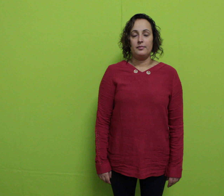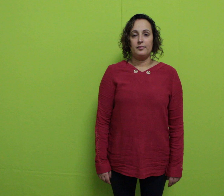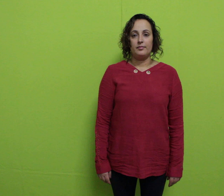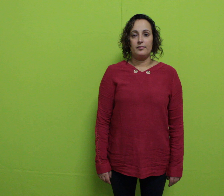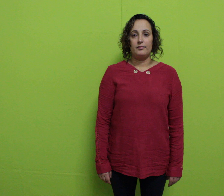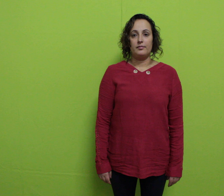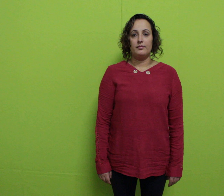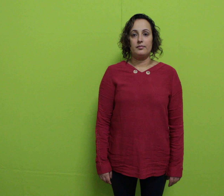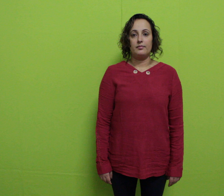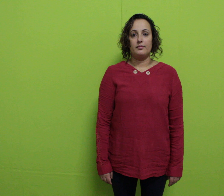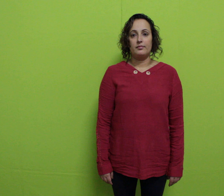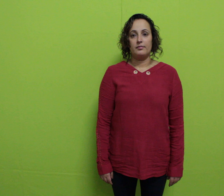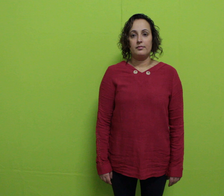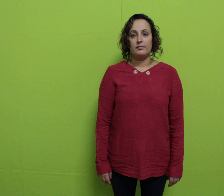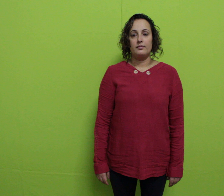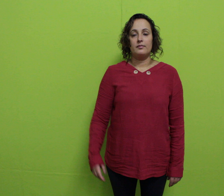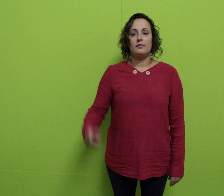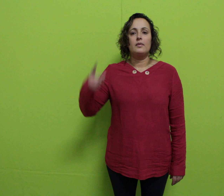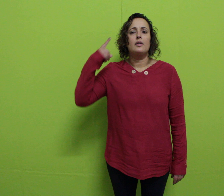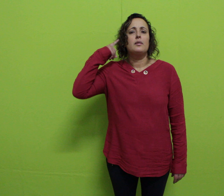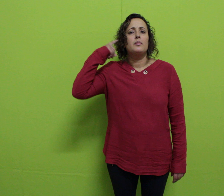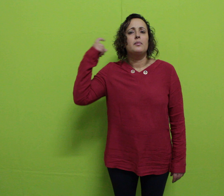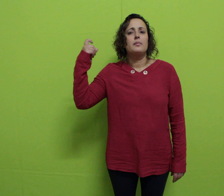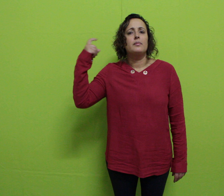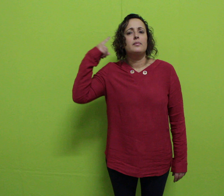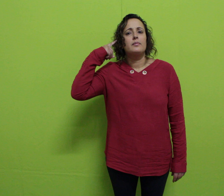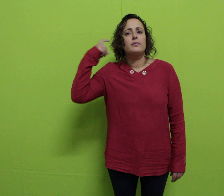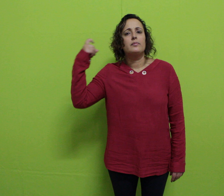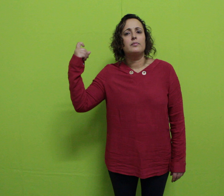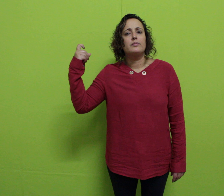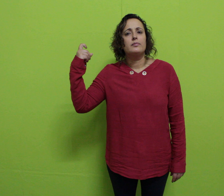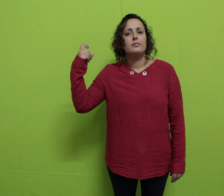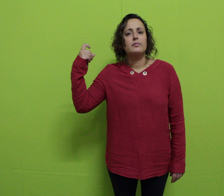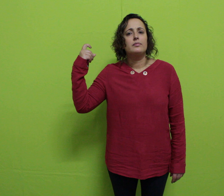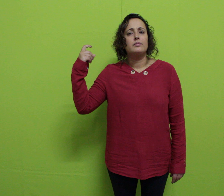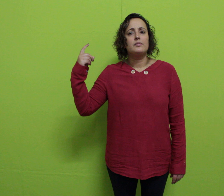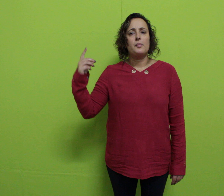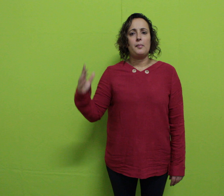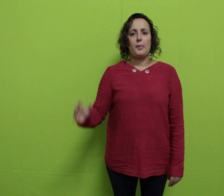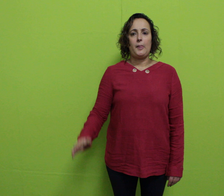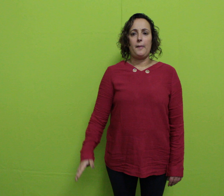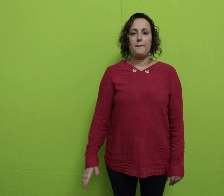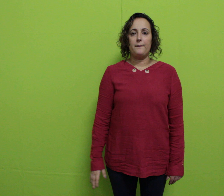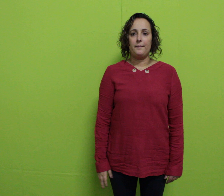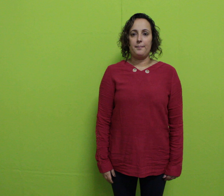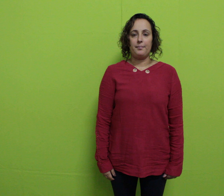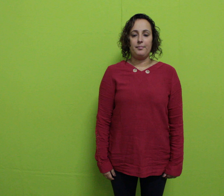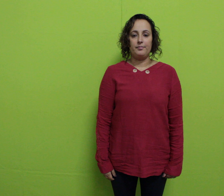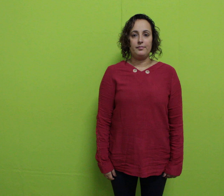barulho